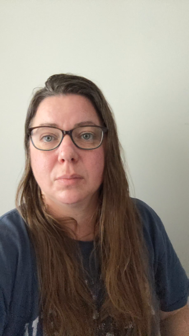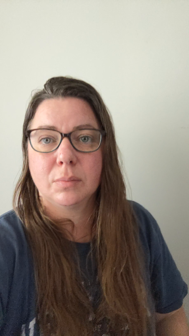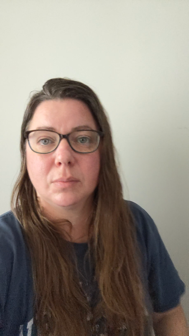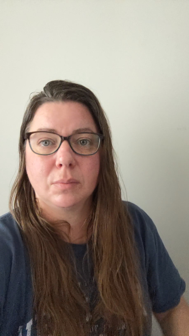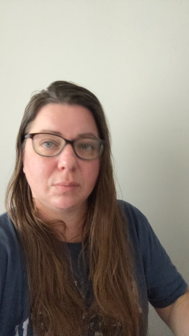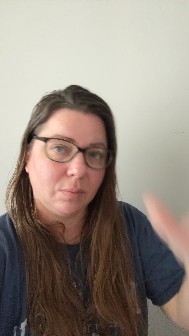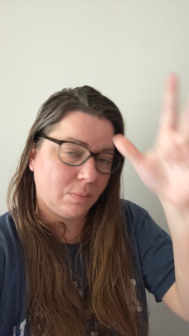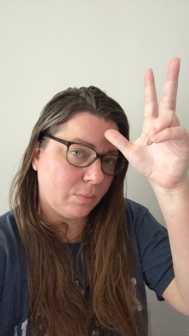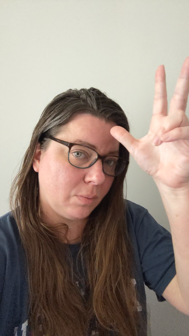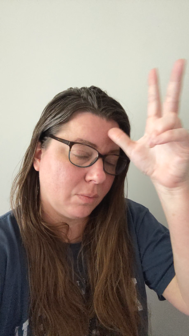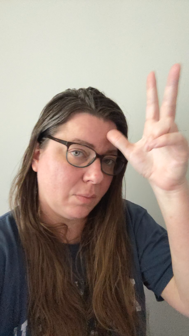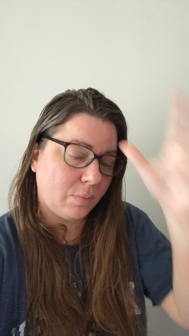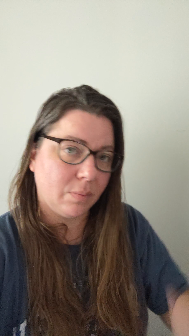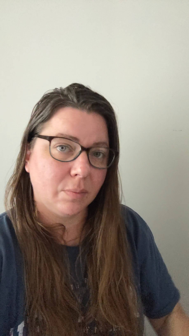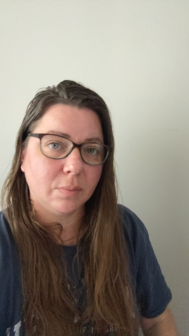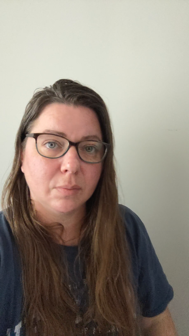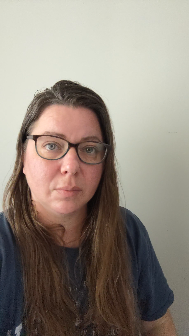rooster